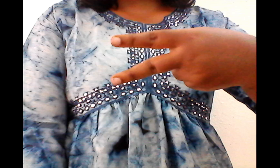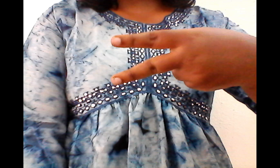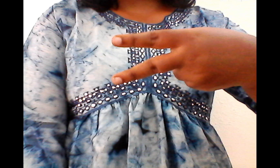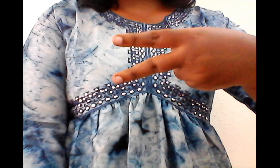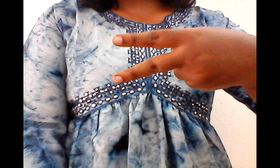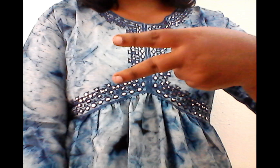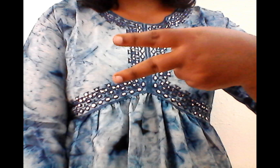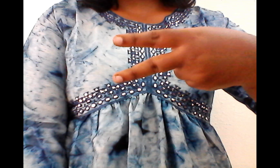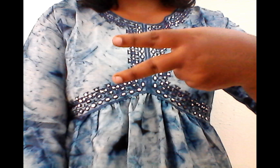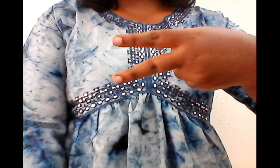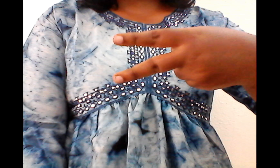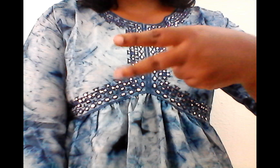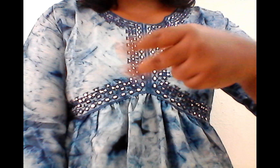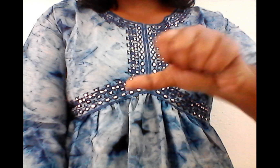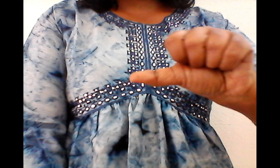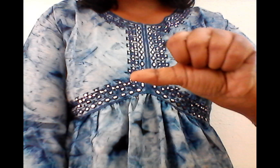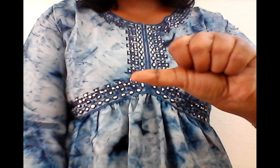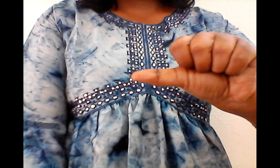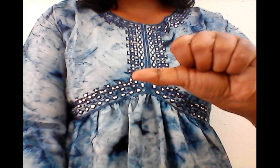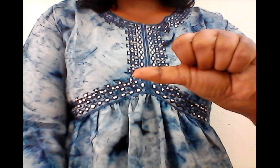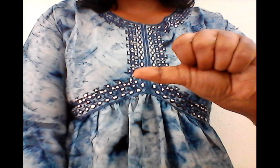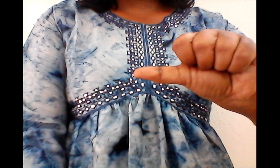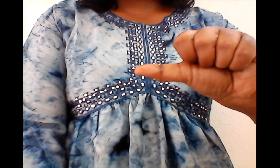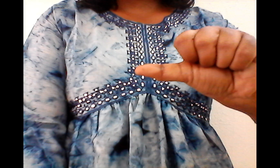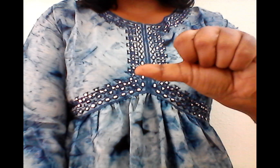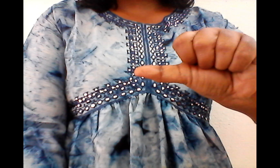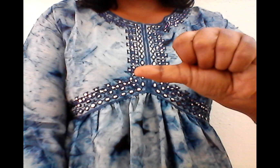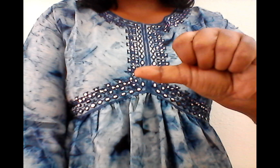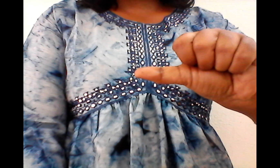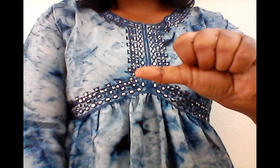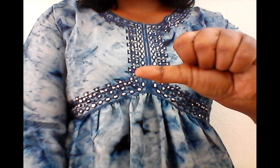ഐ